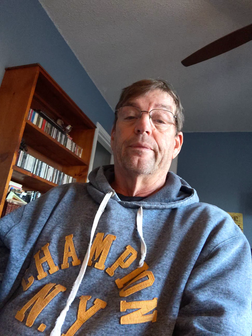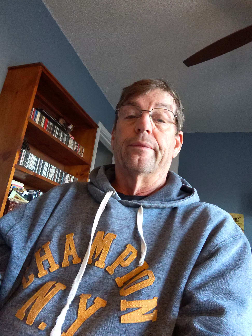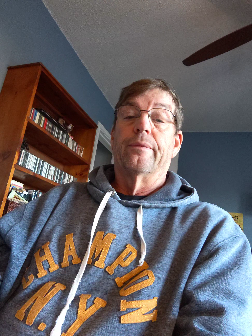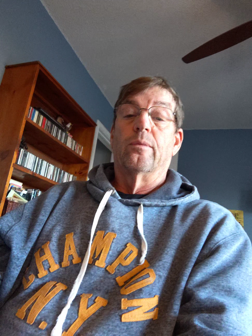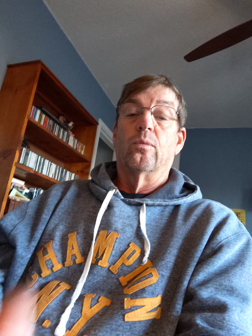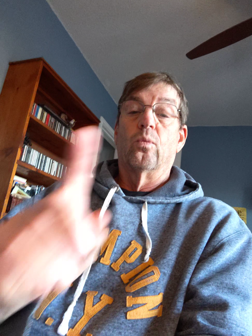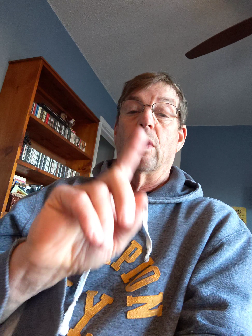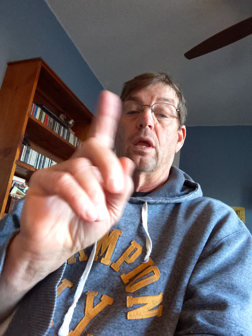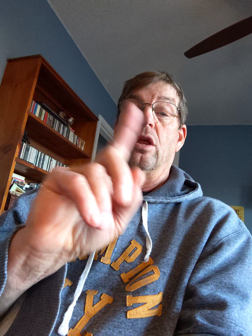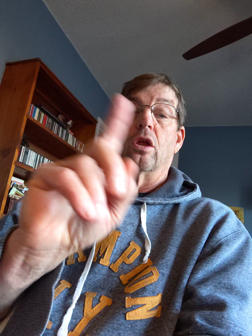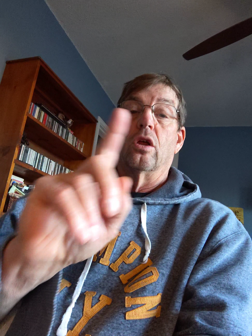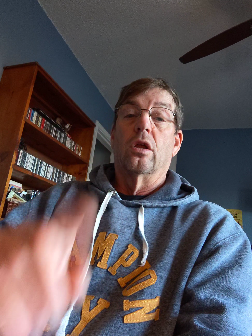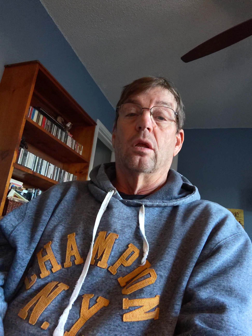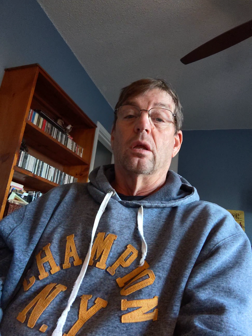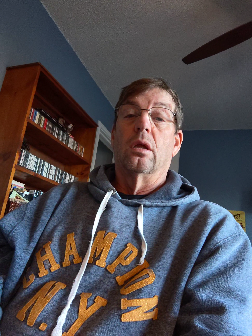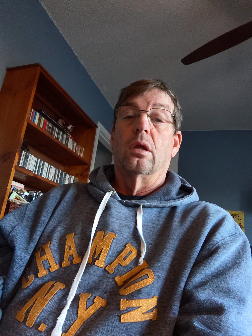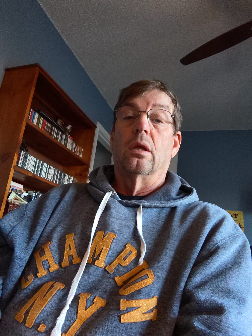where